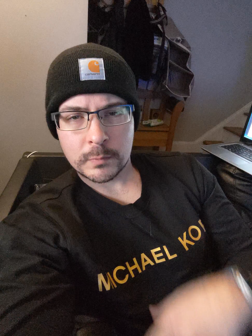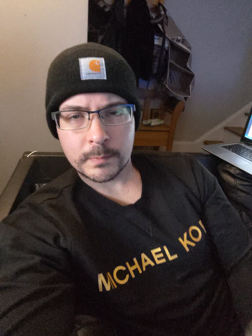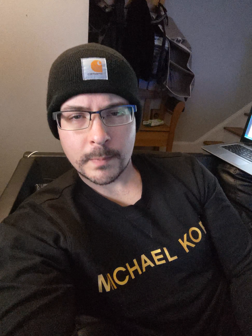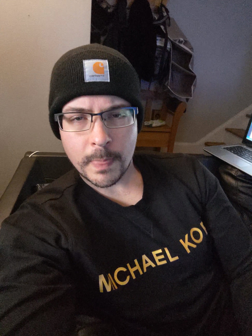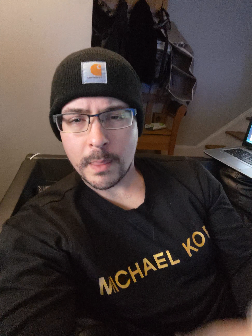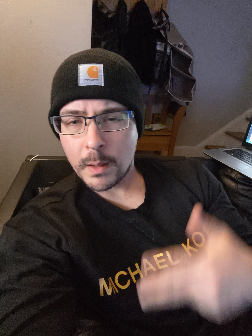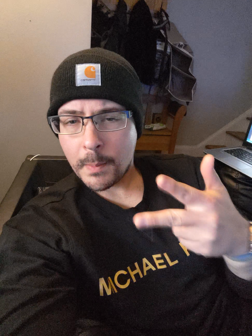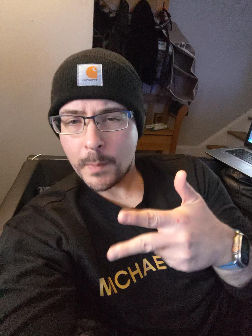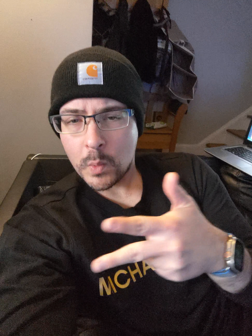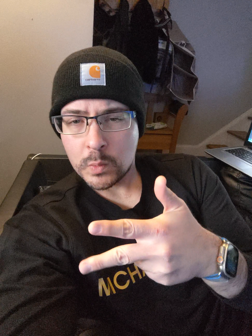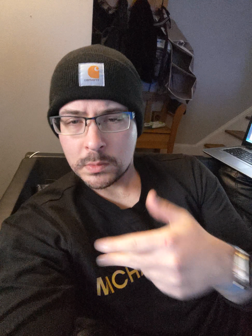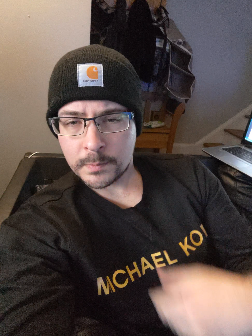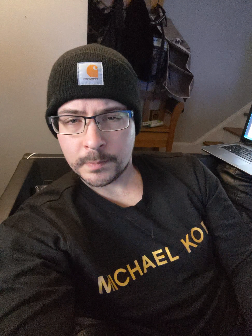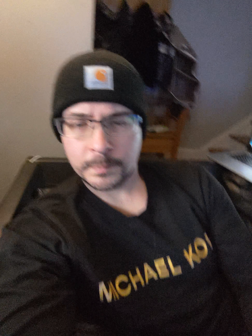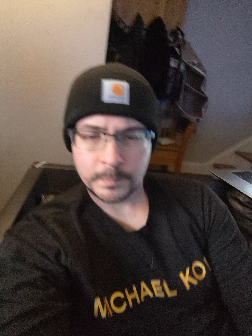boat